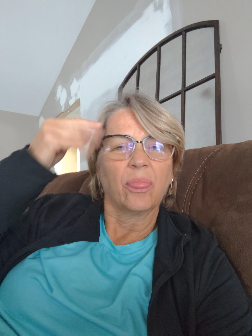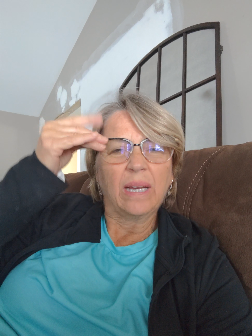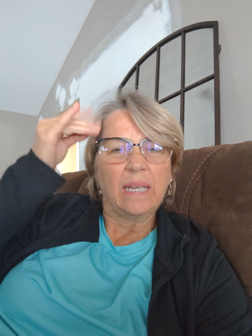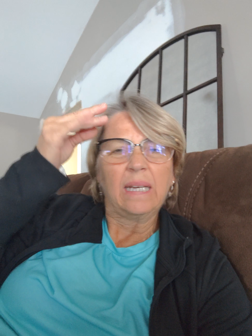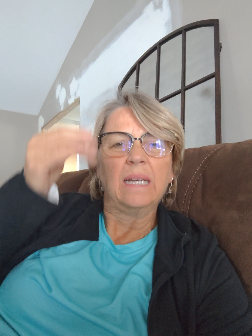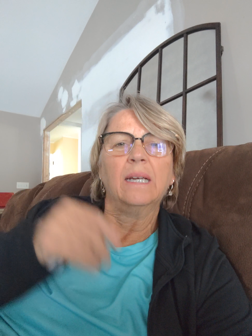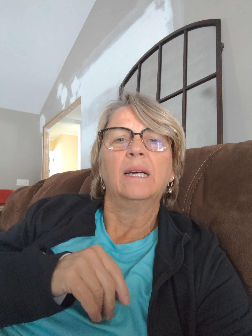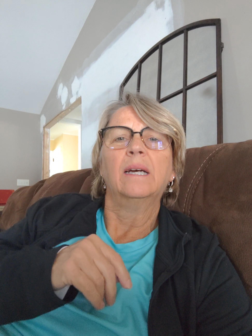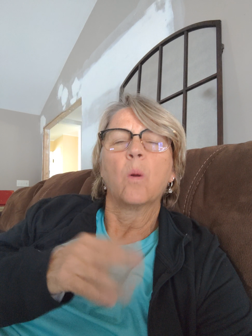think